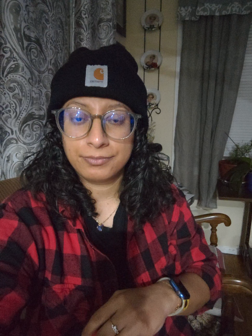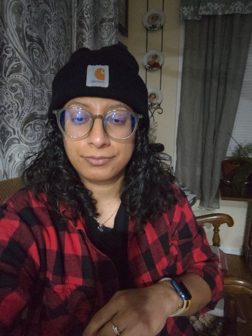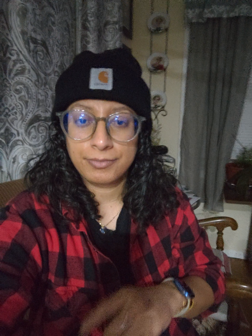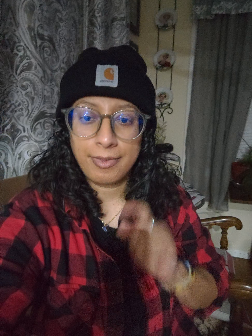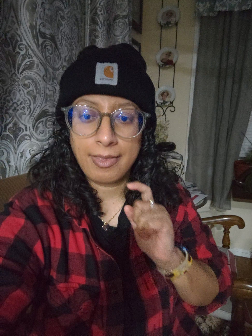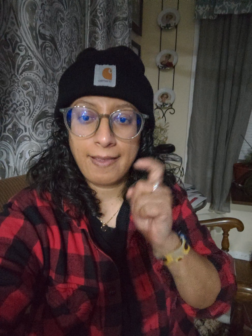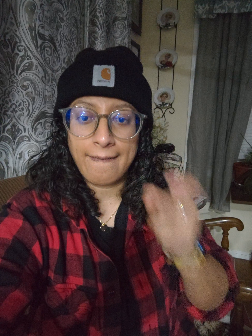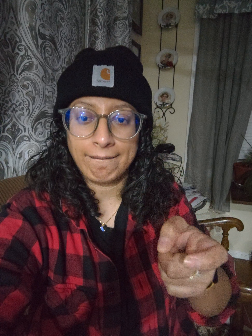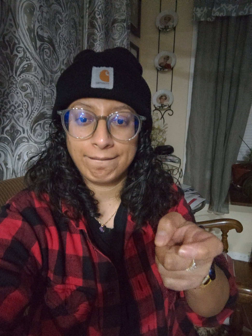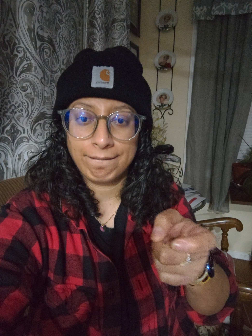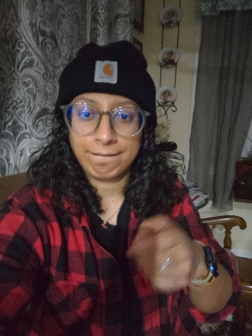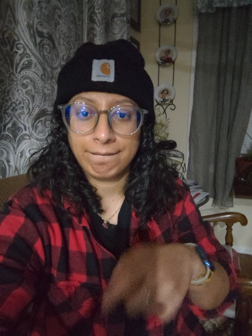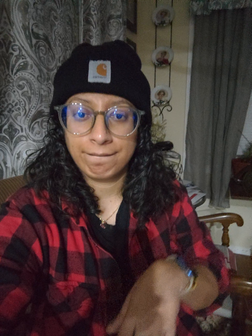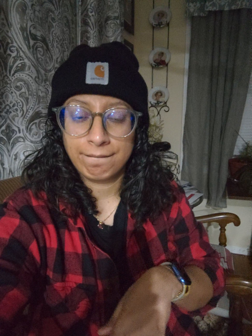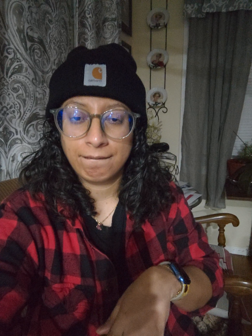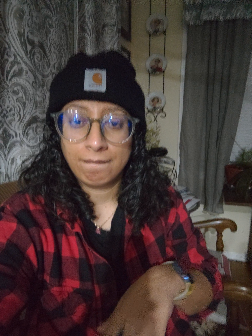gift